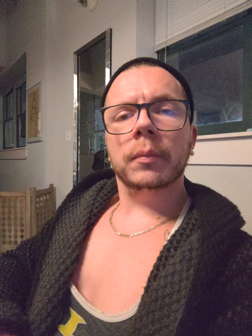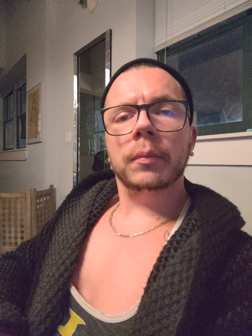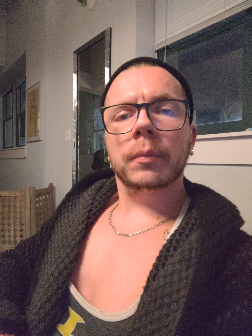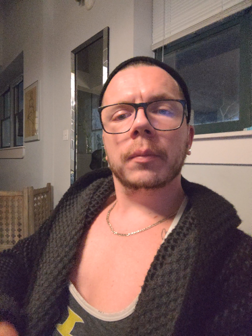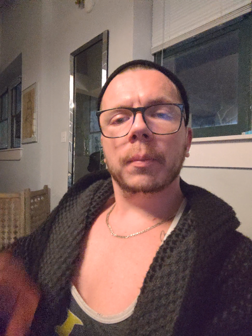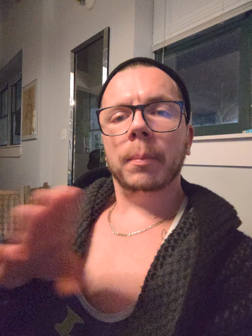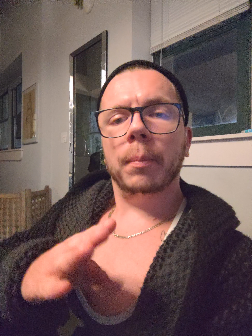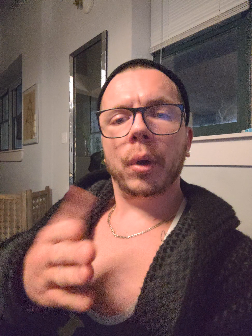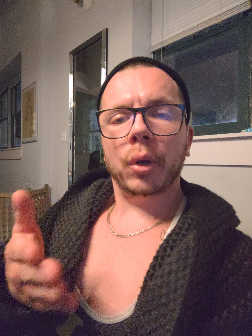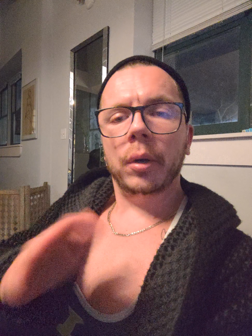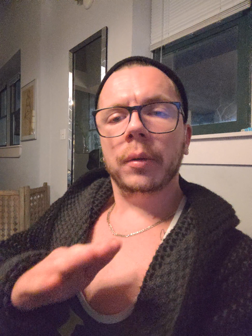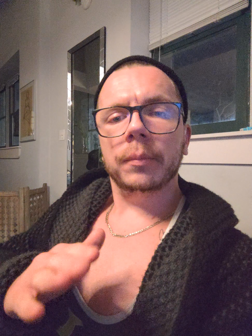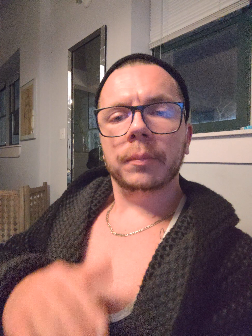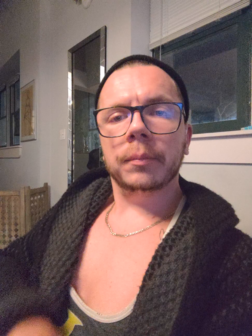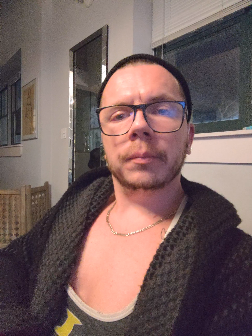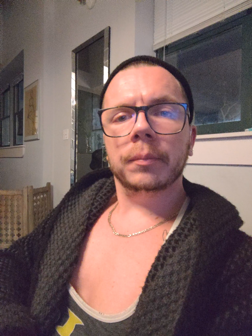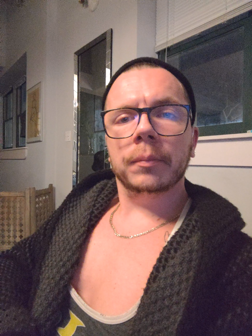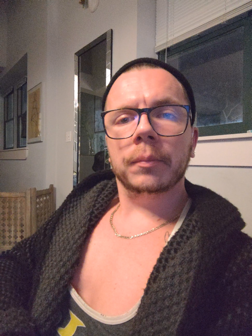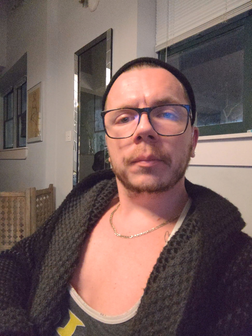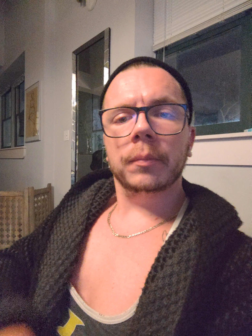book